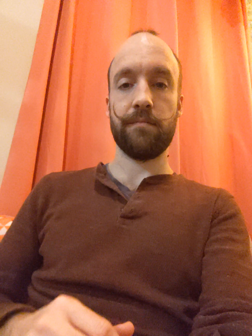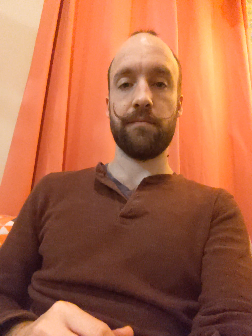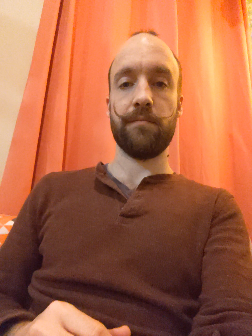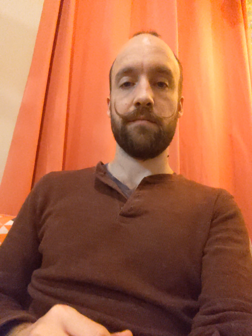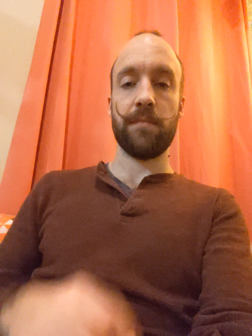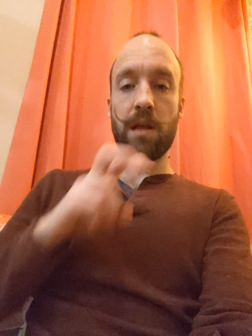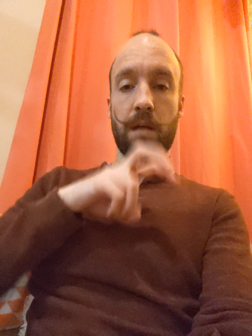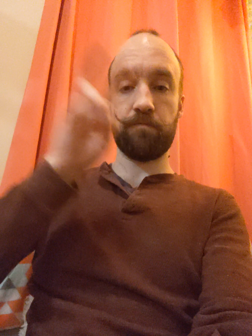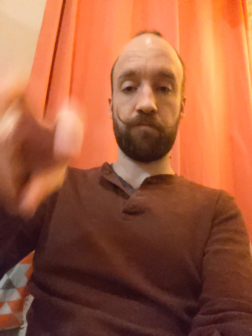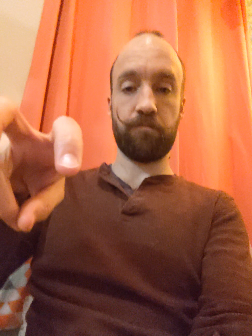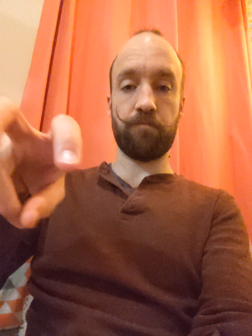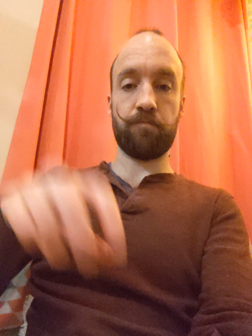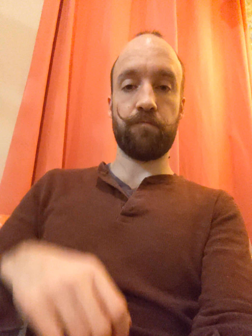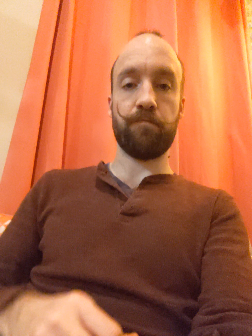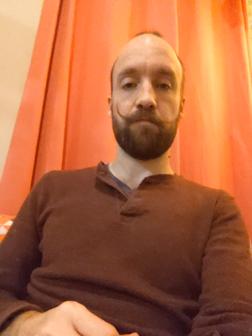jump